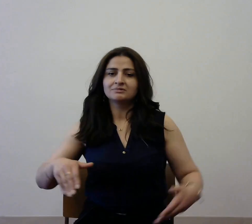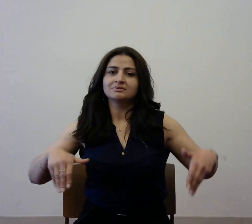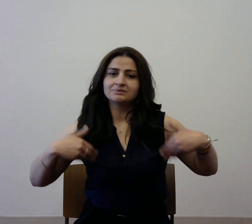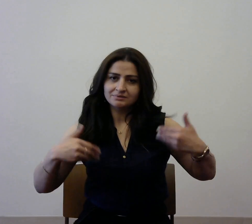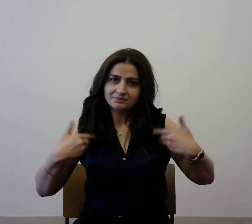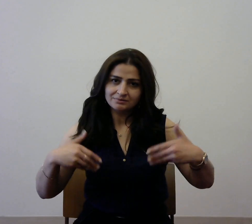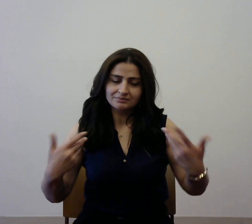salam